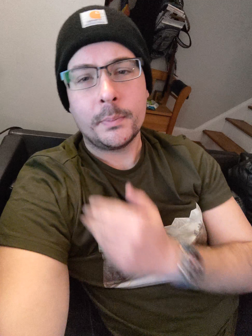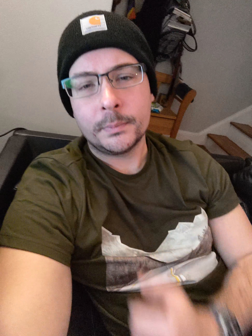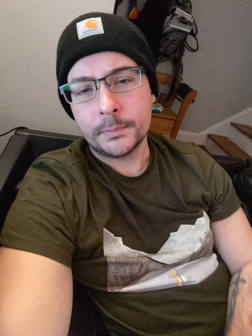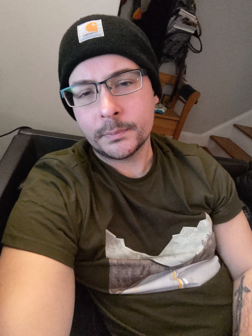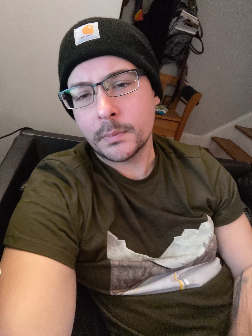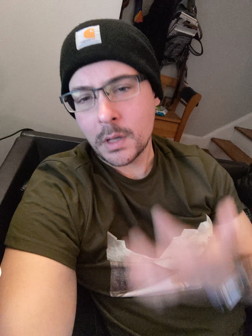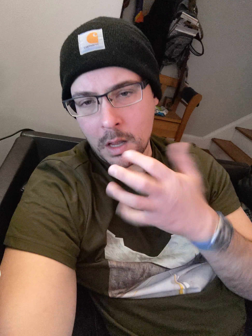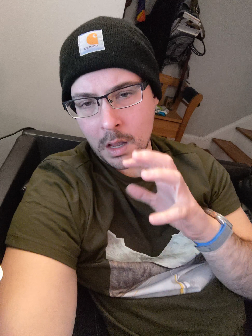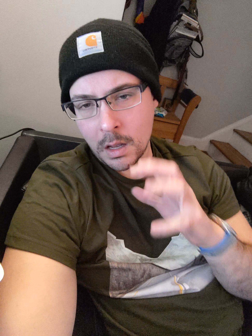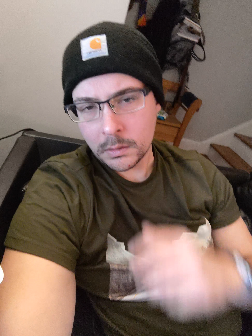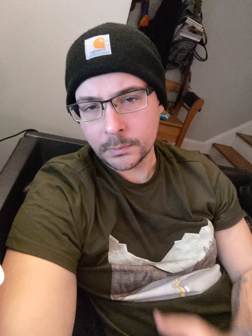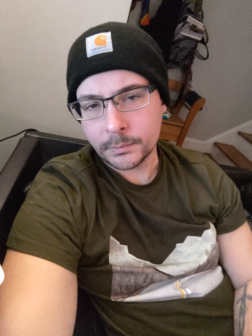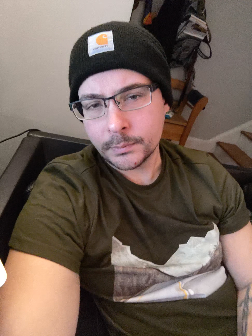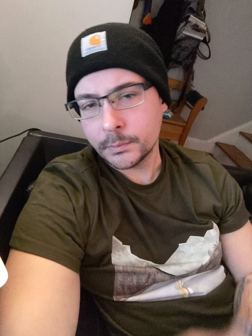hot